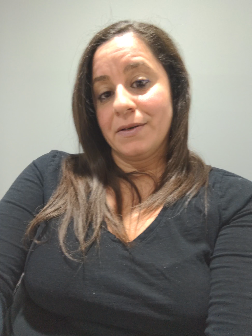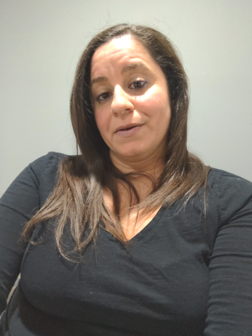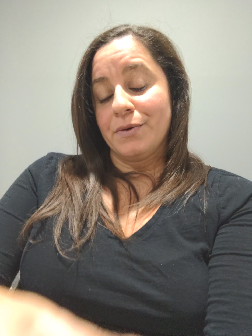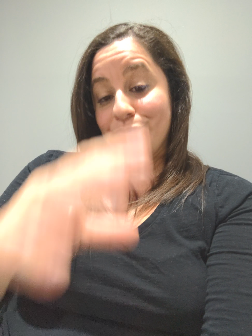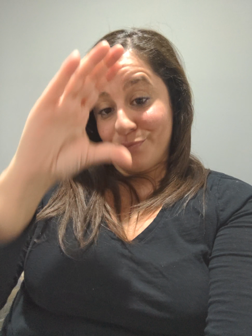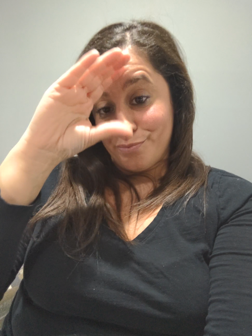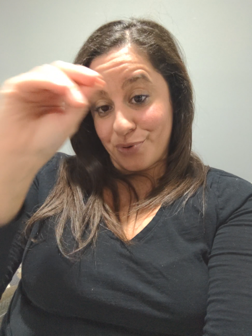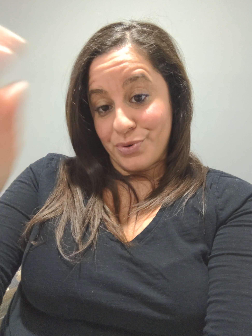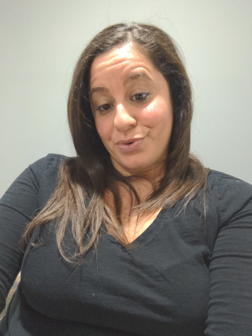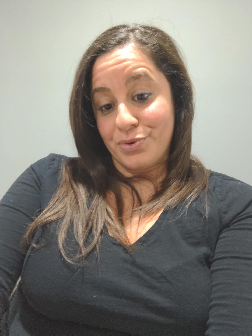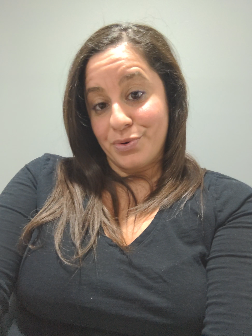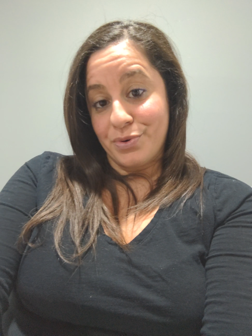boy